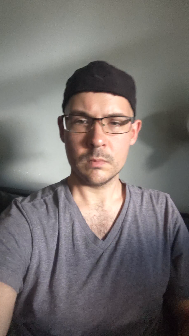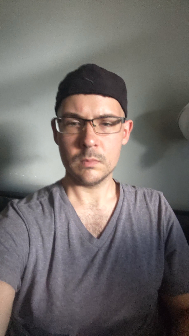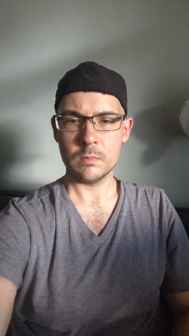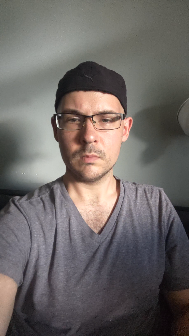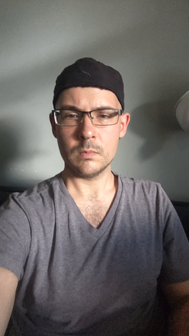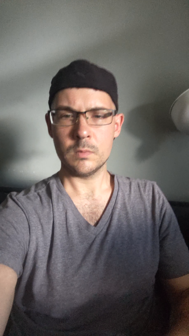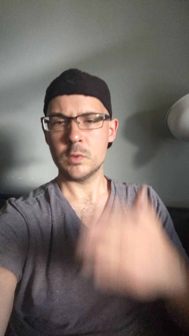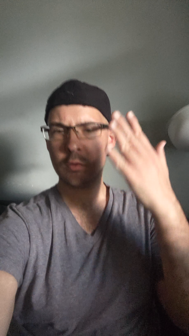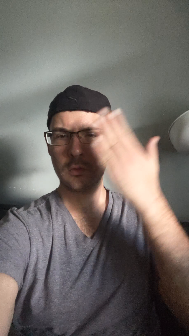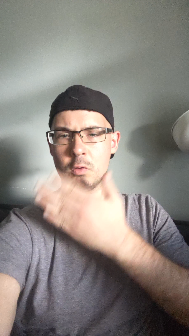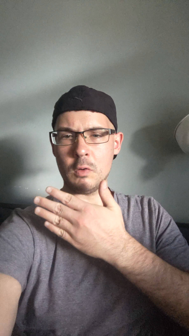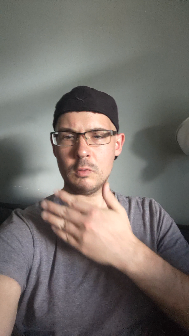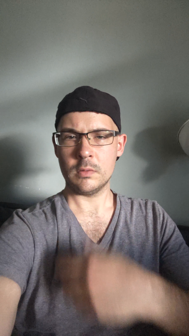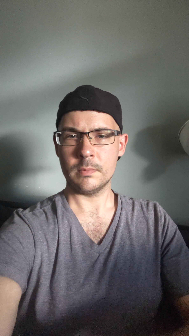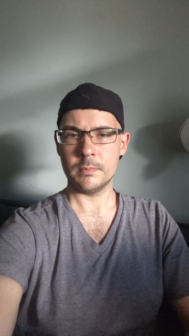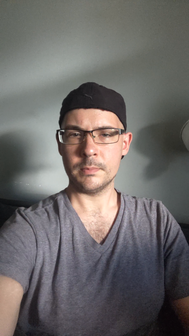dark